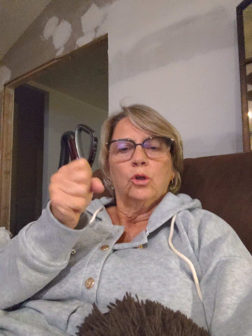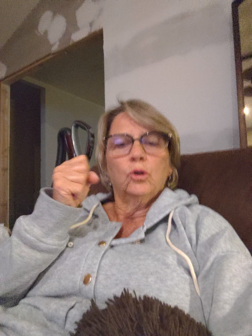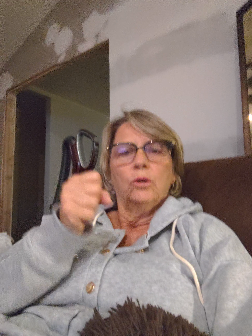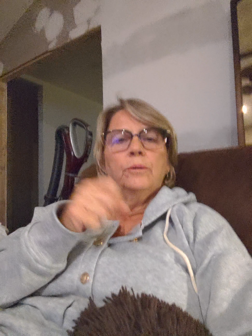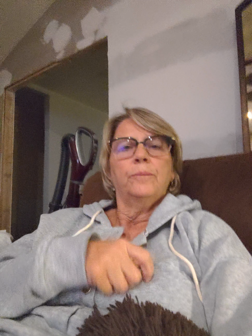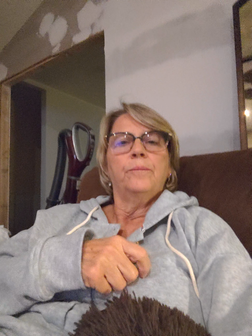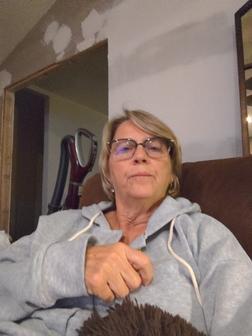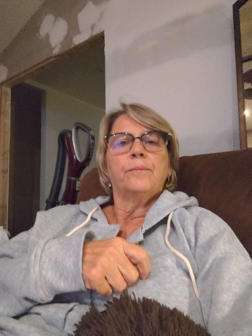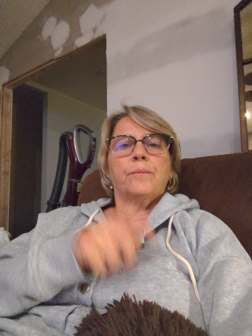refrigerator